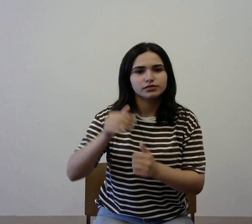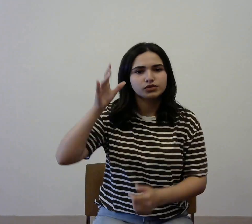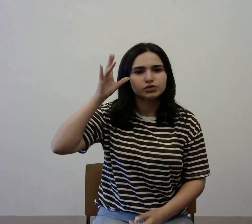su